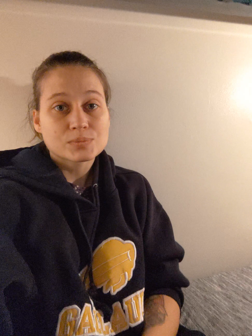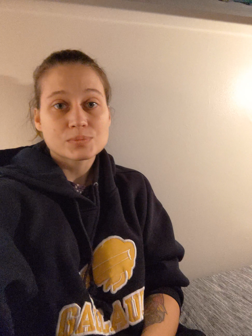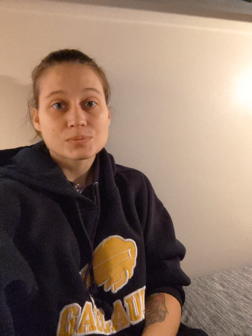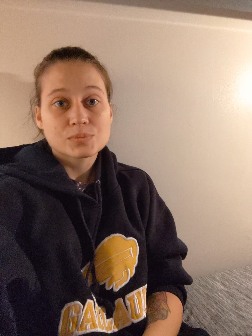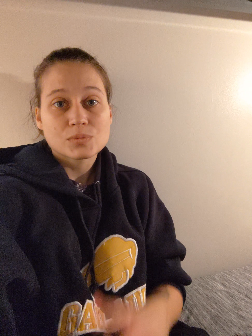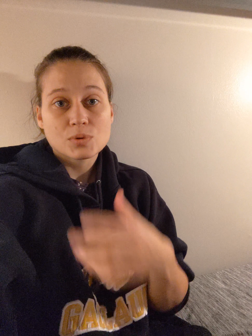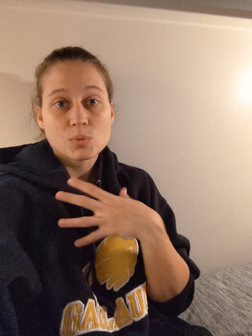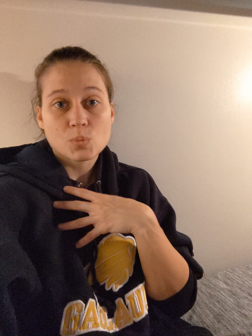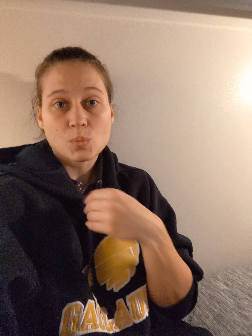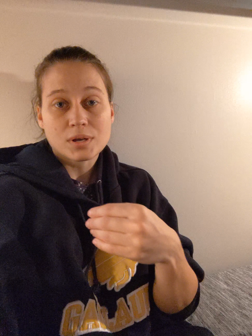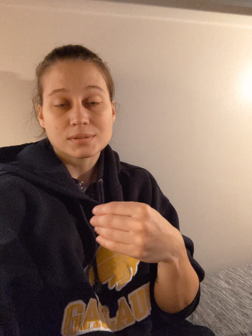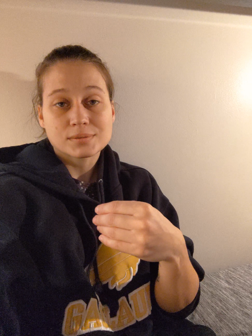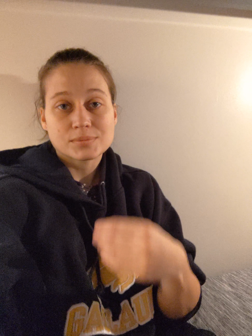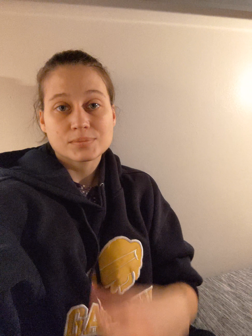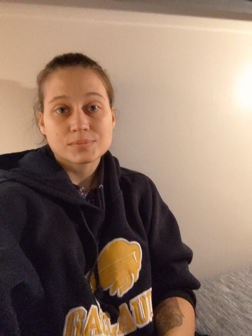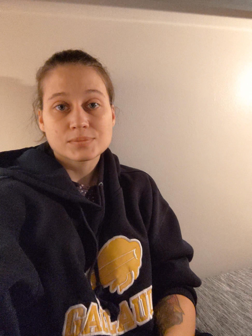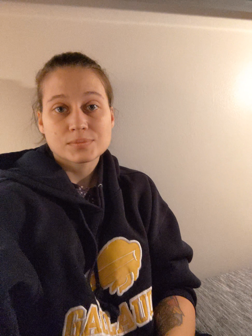white